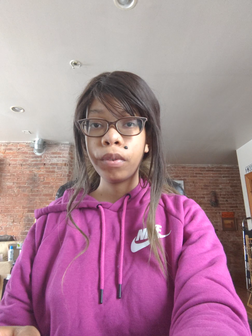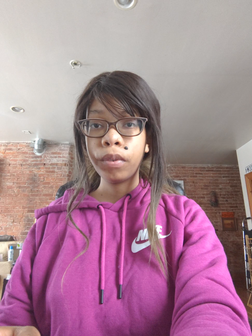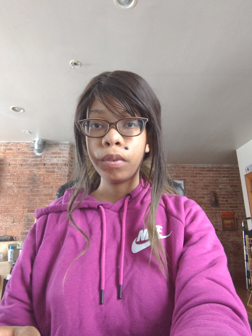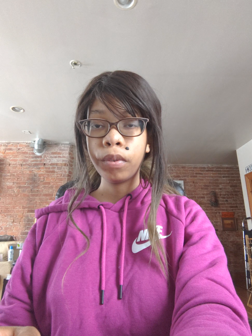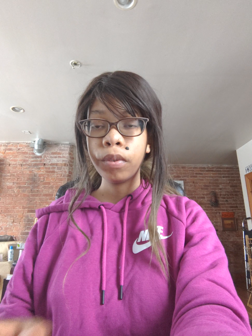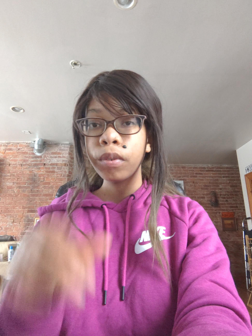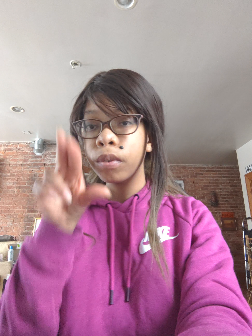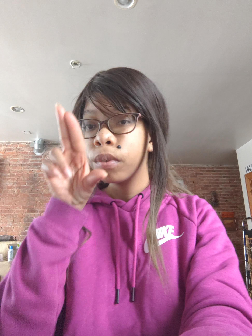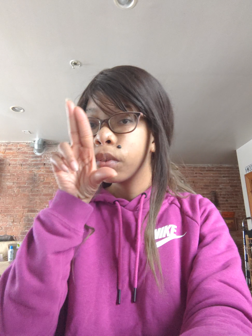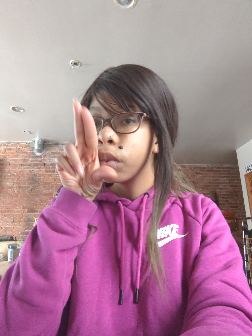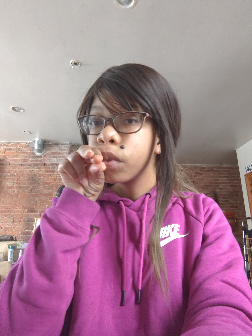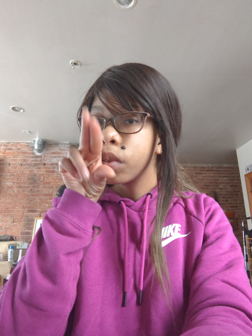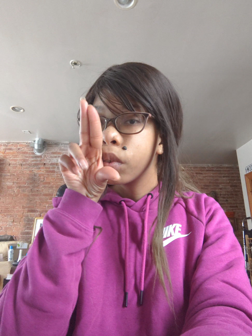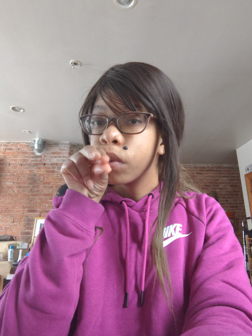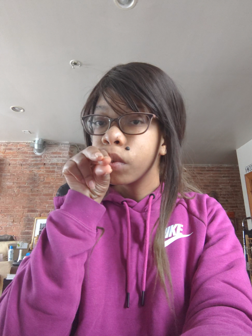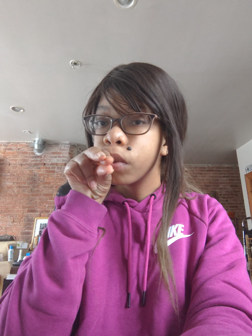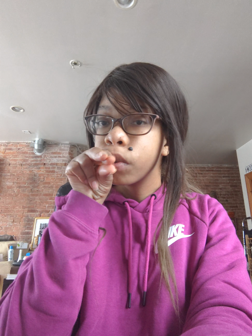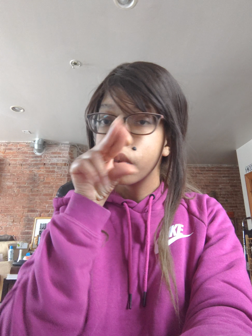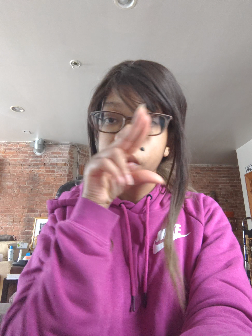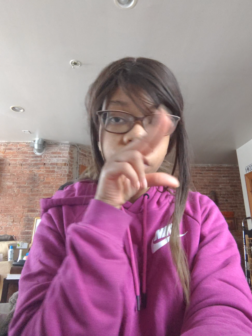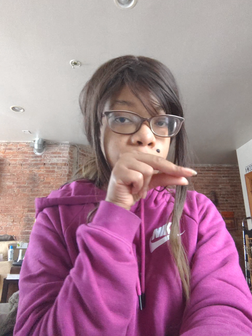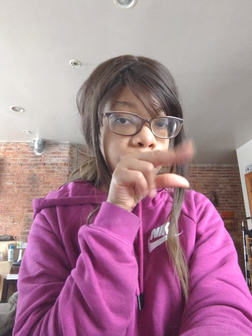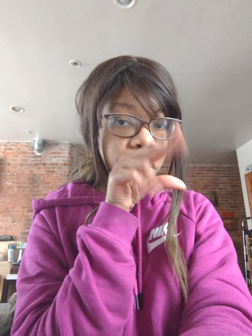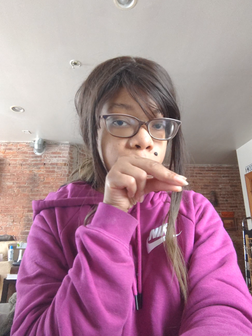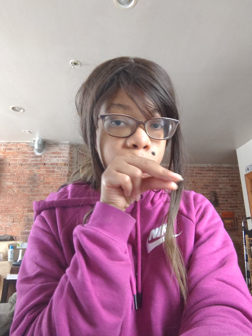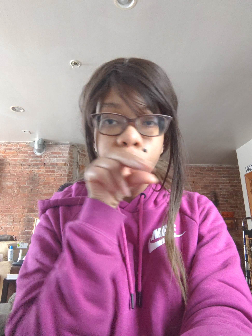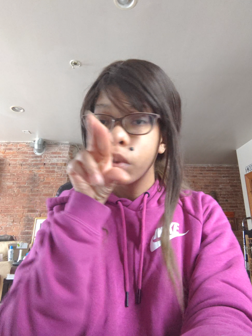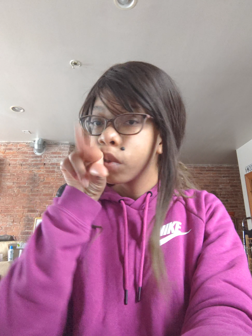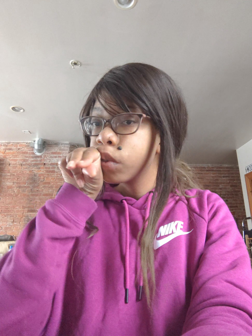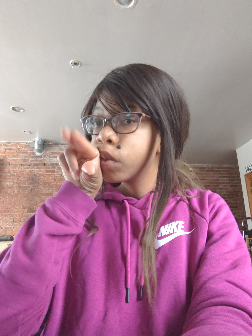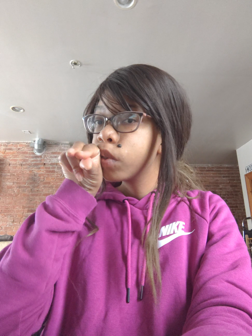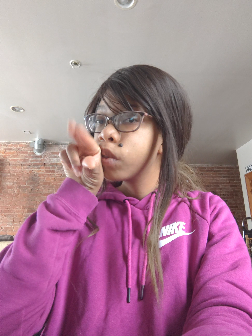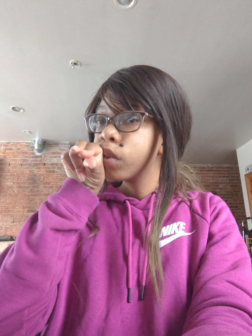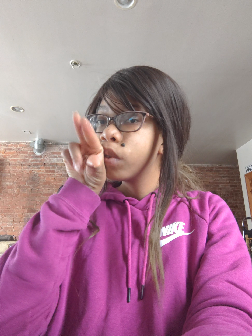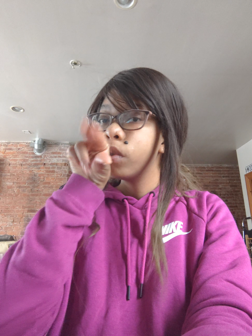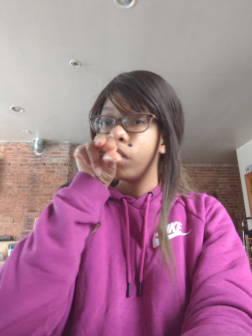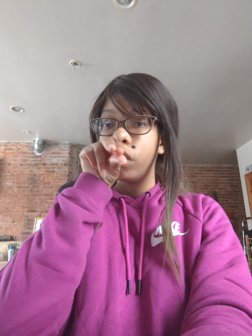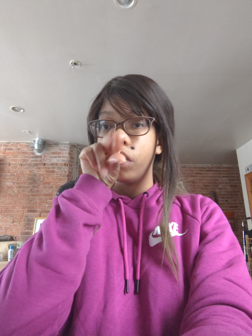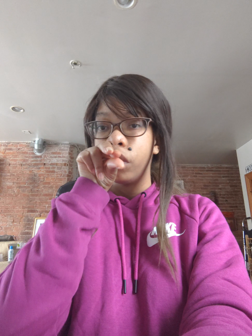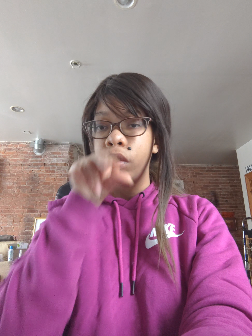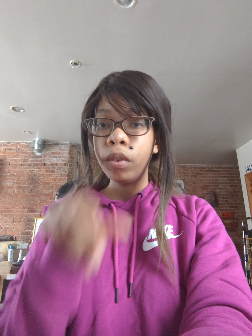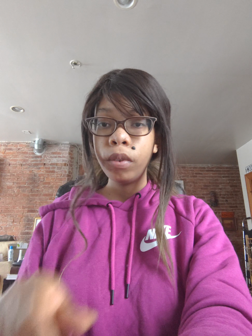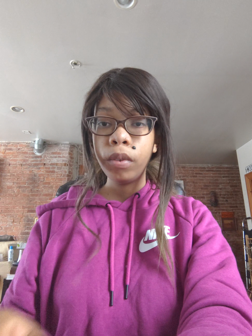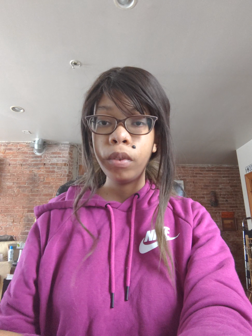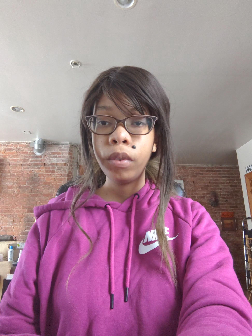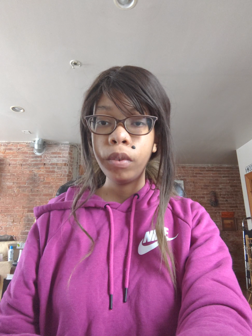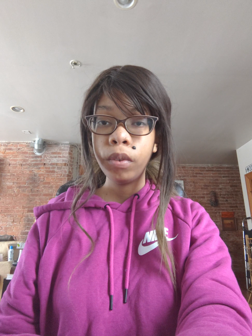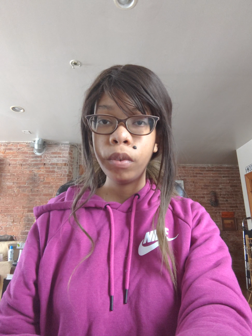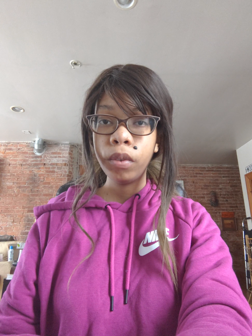duck